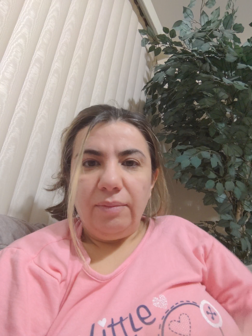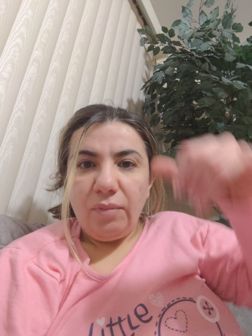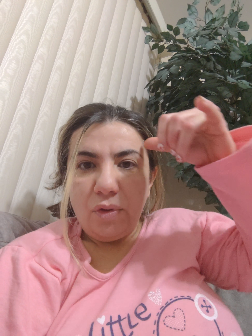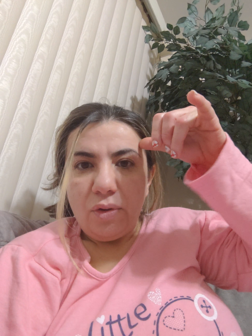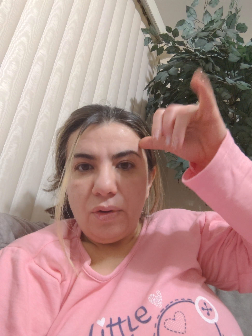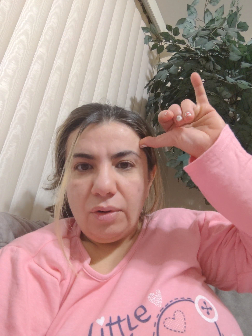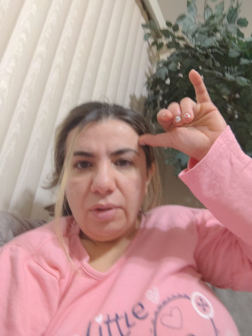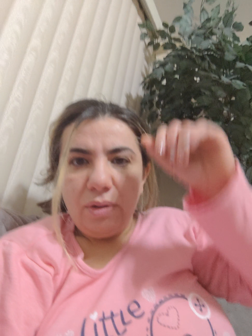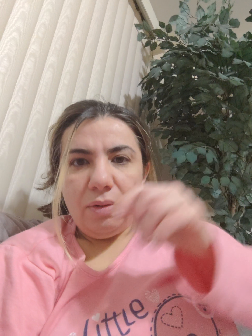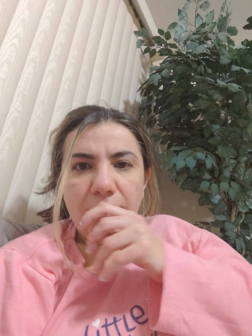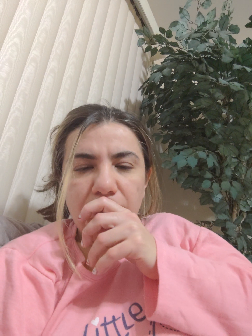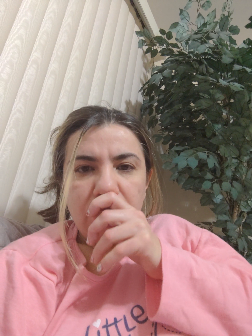gift